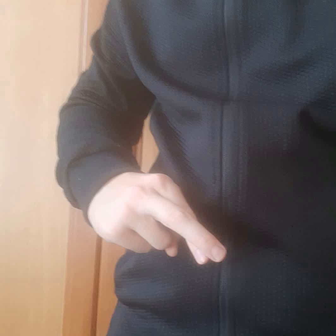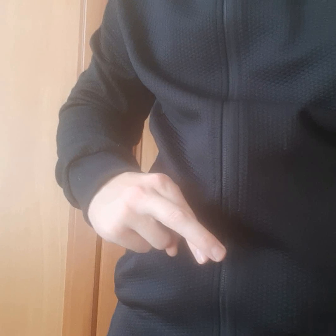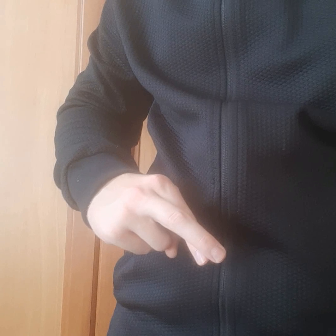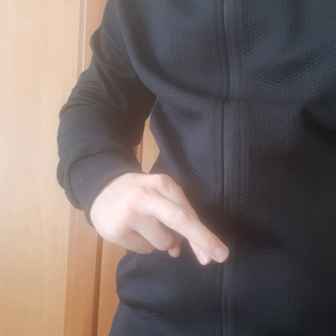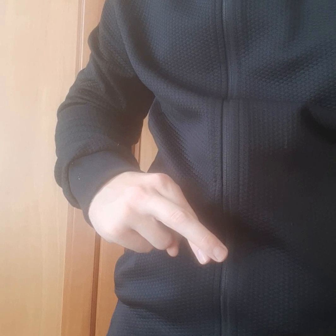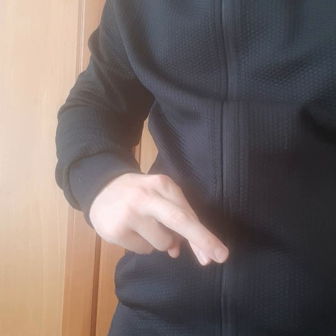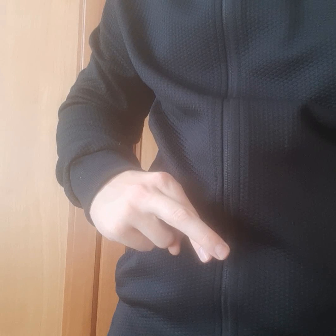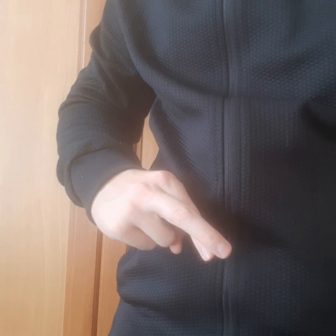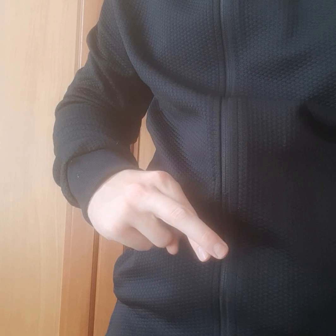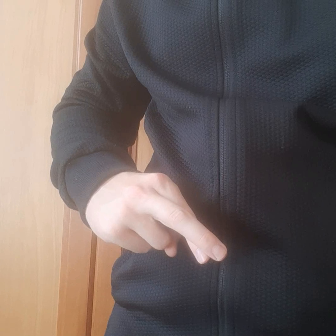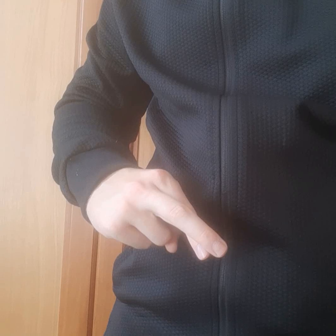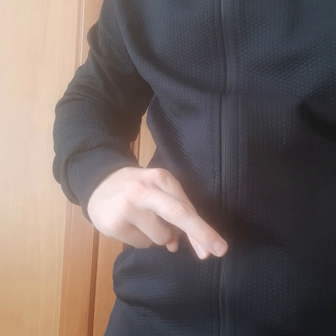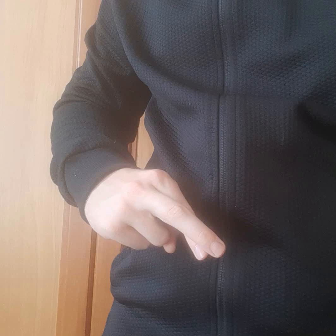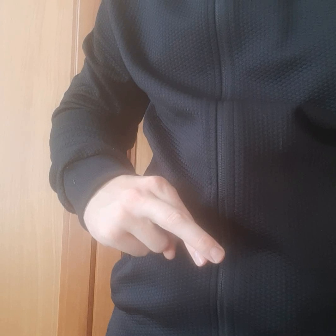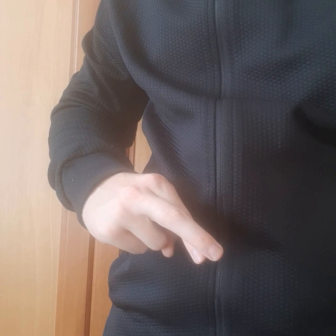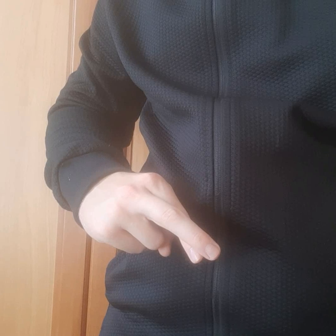Я